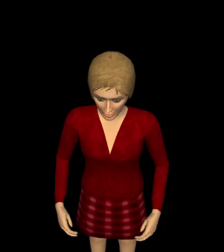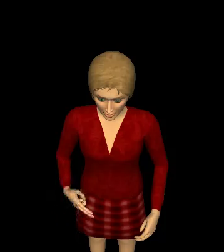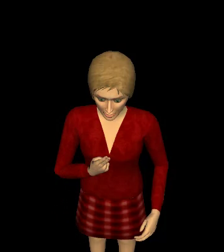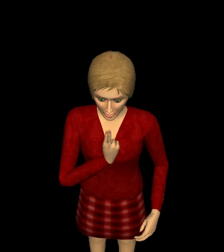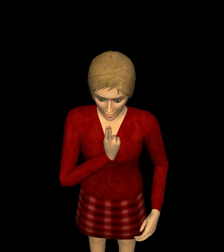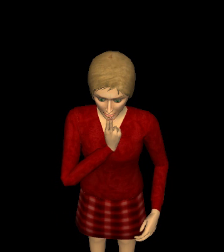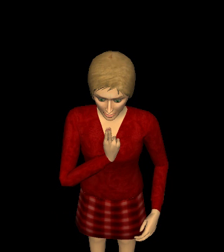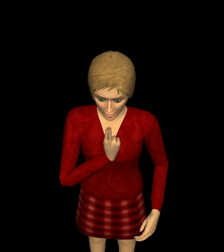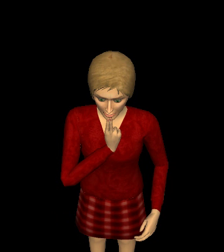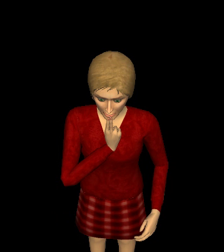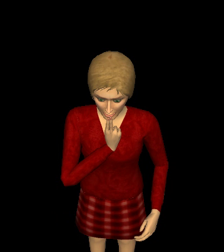سيجارة